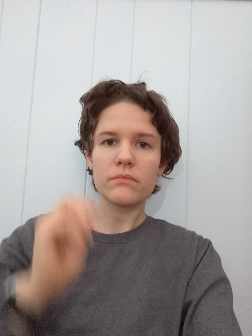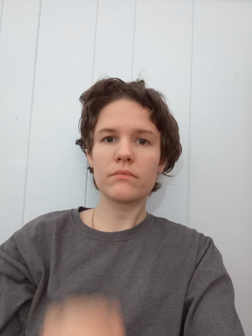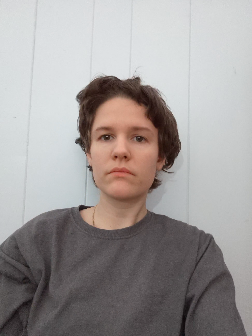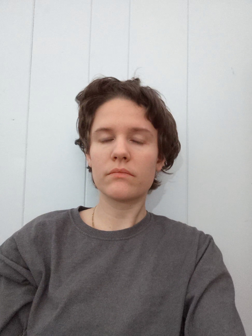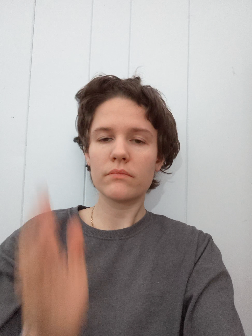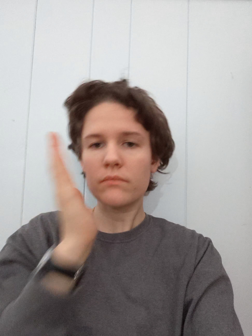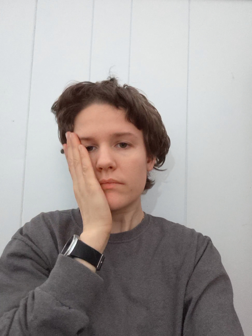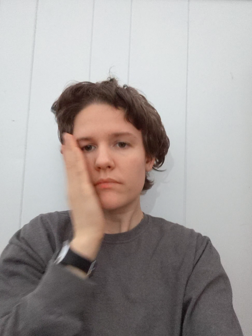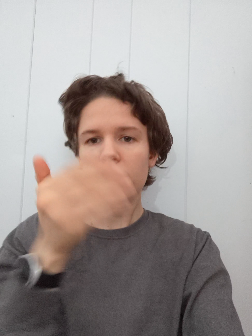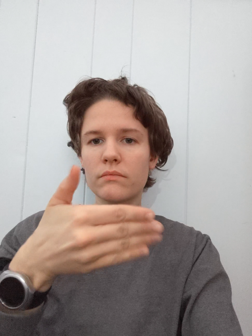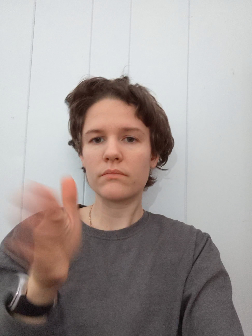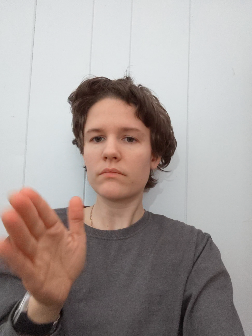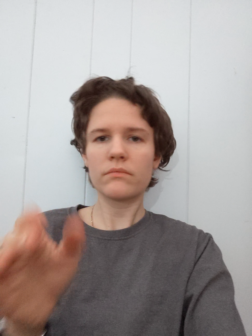bedroom